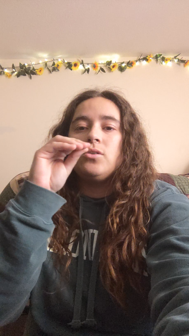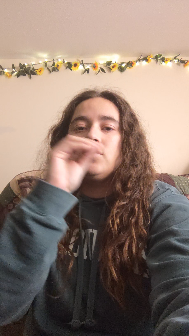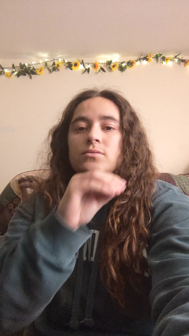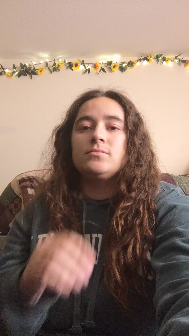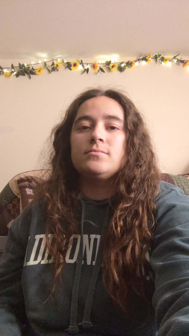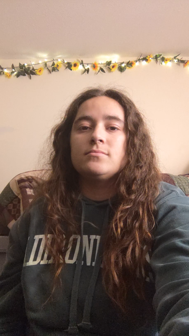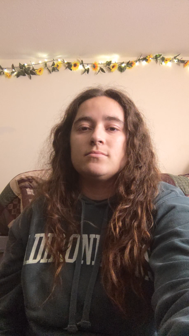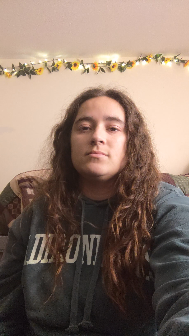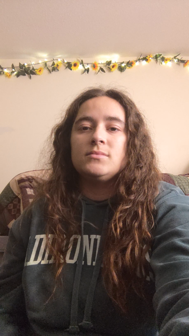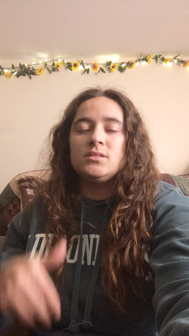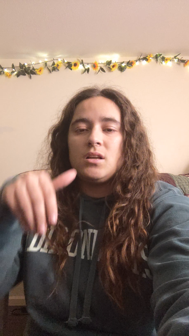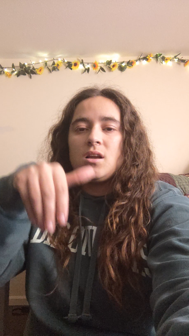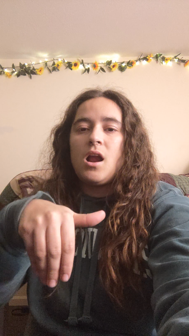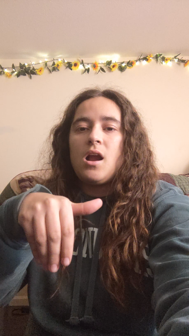night night